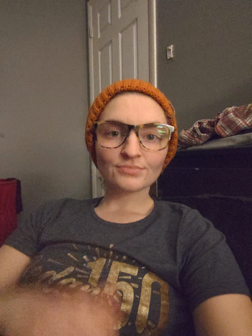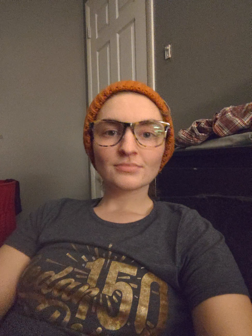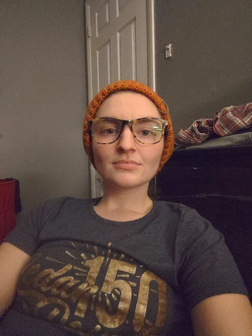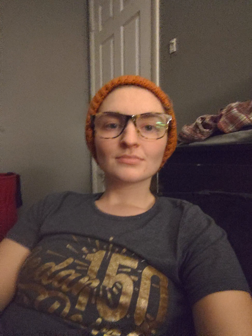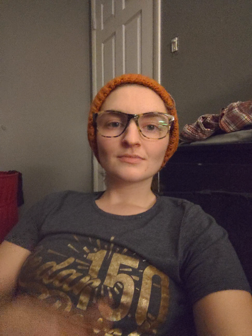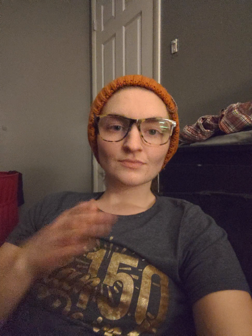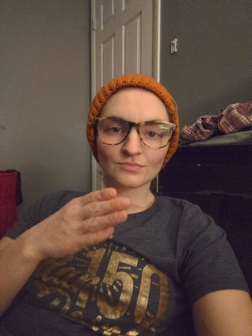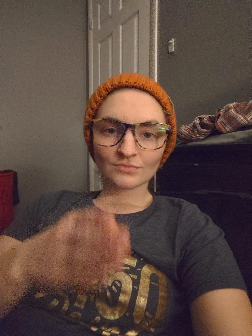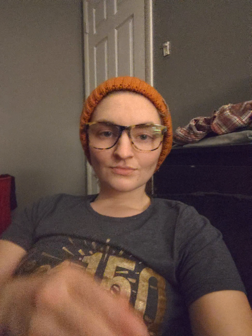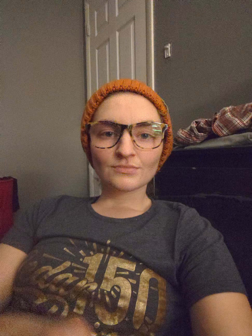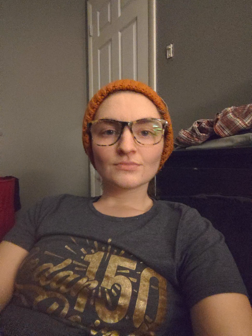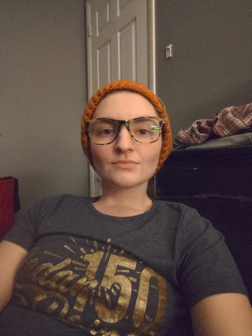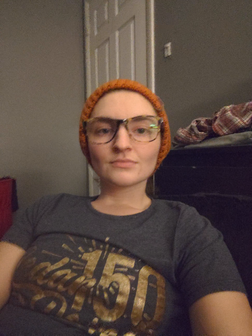fish